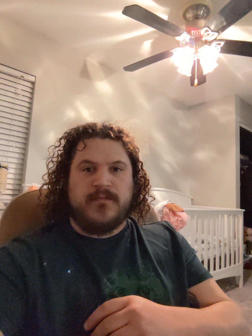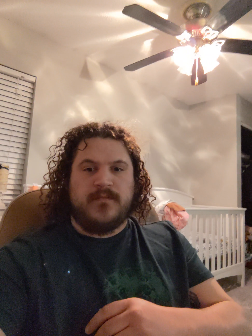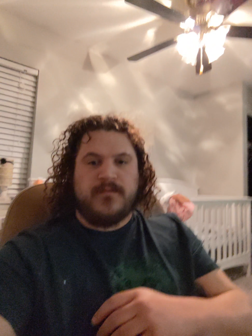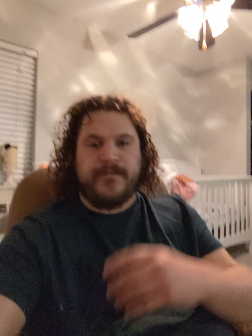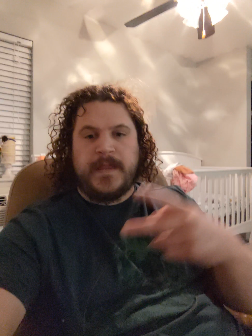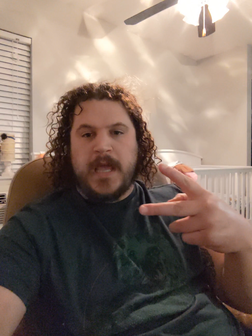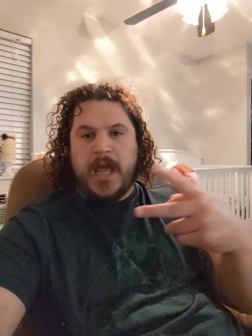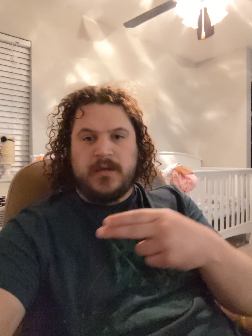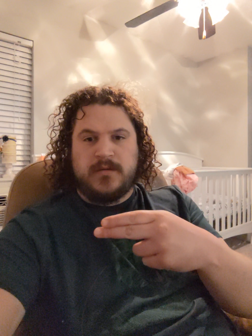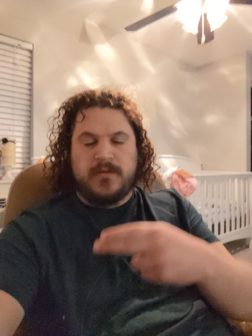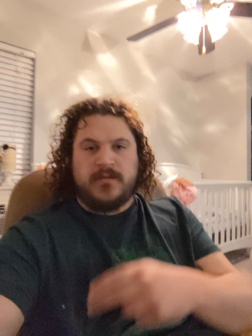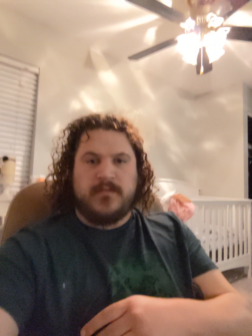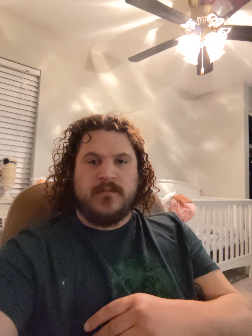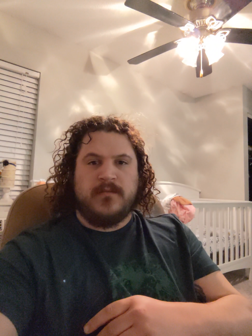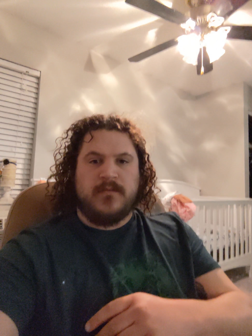cut